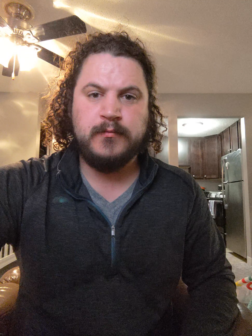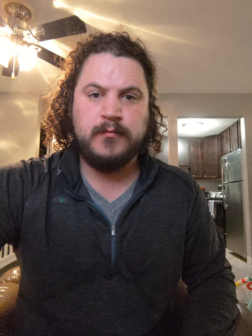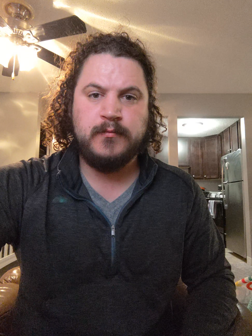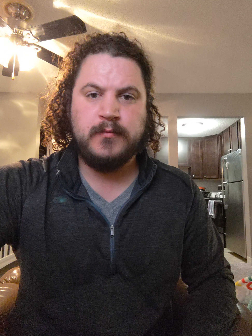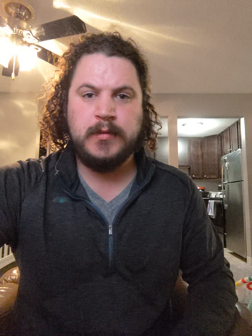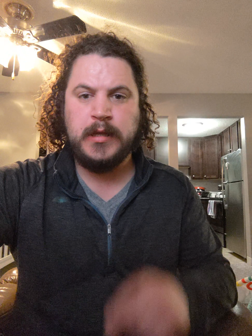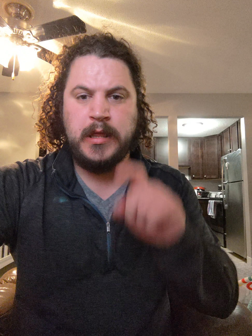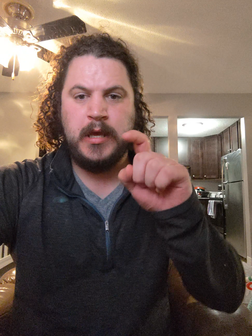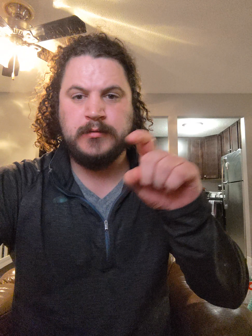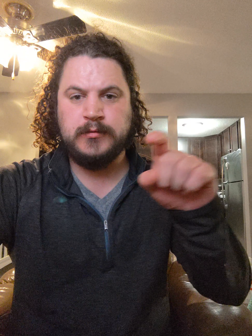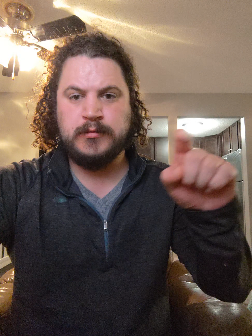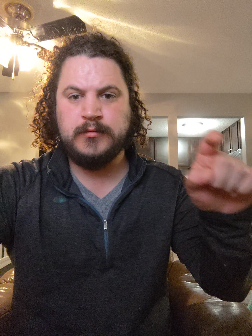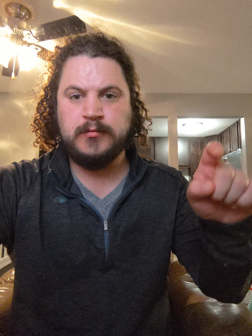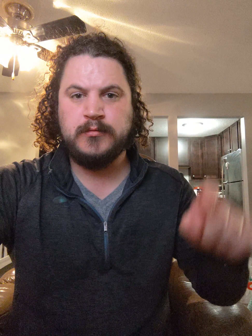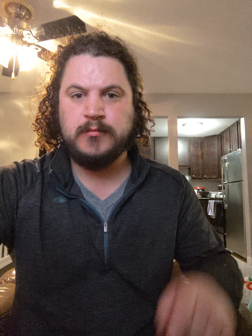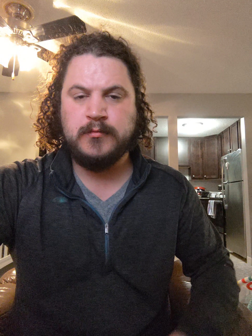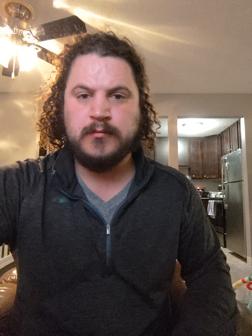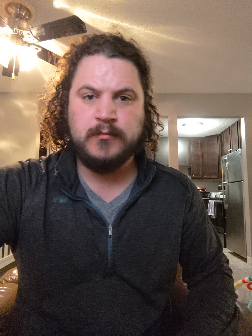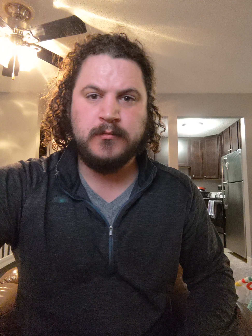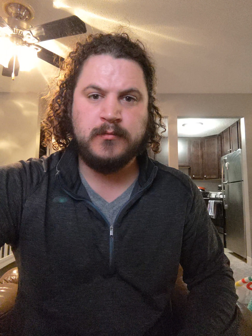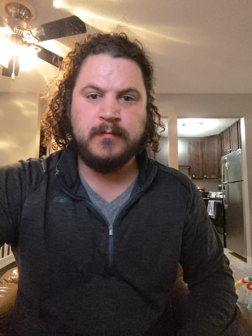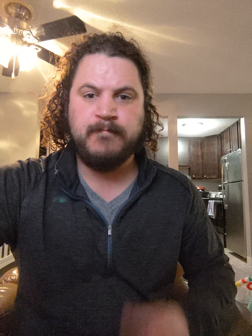closet